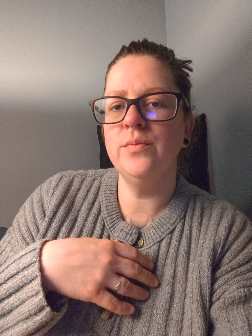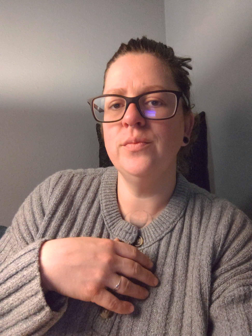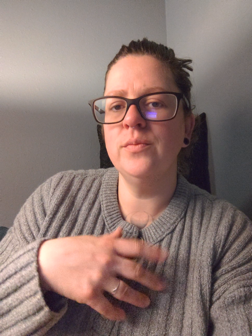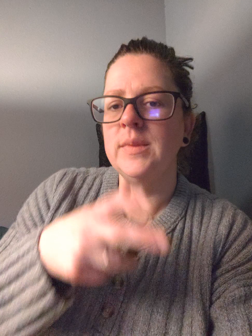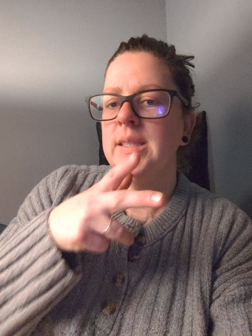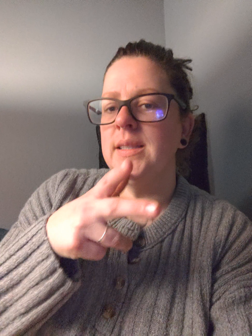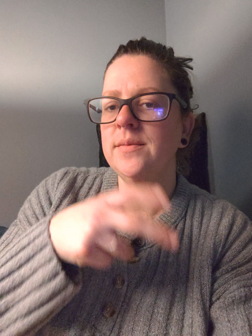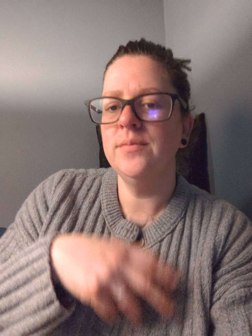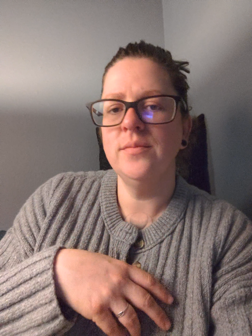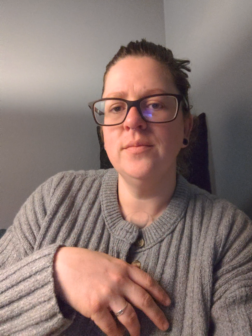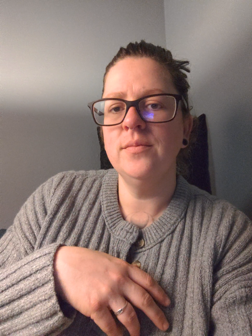hen